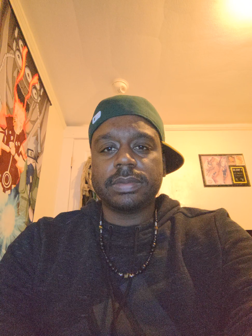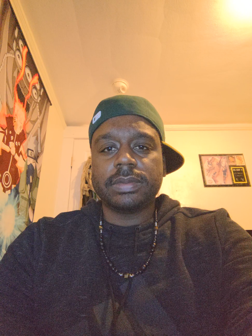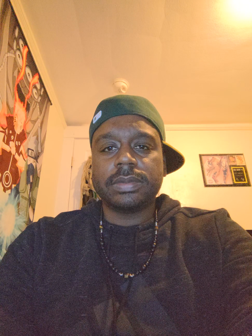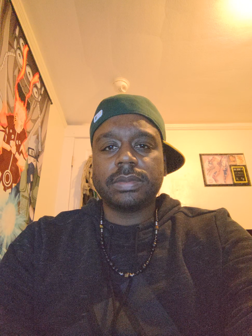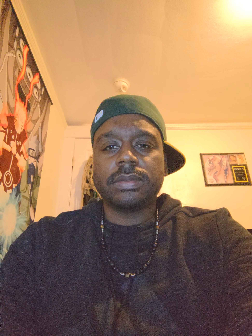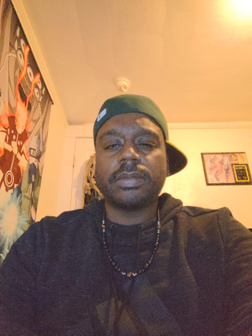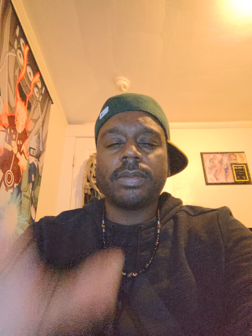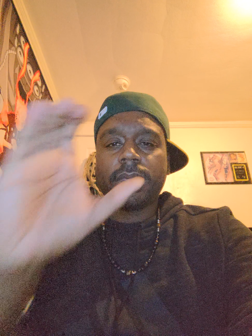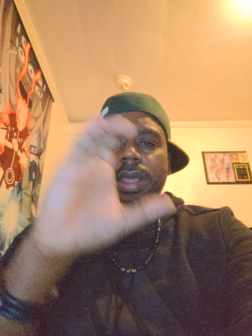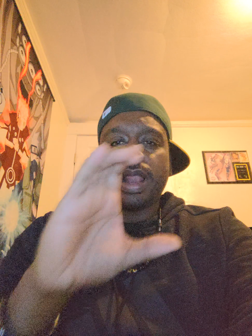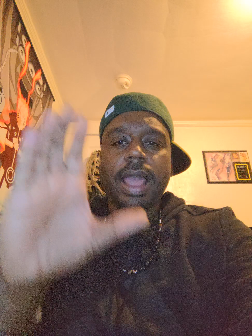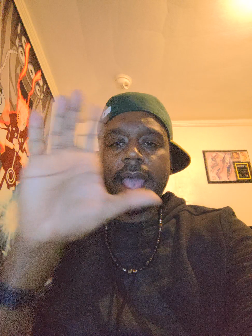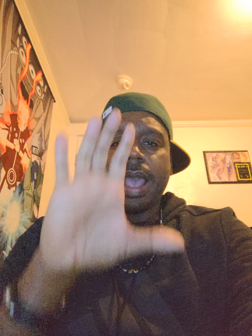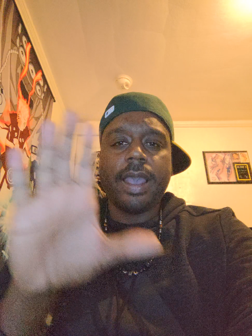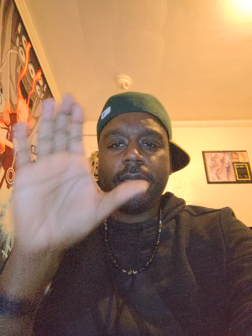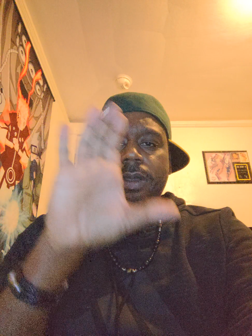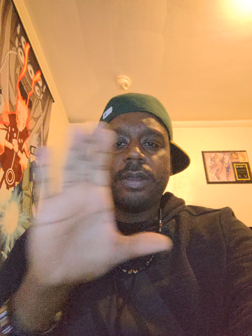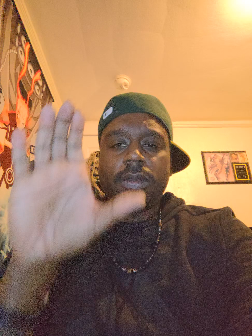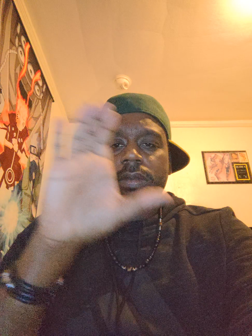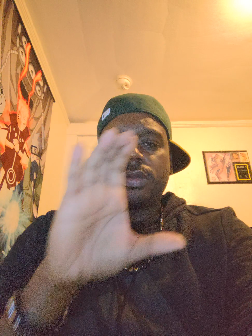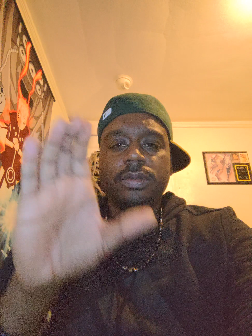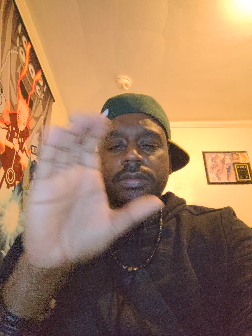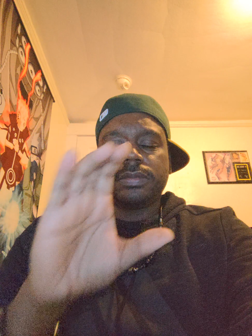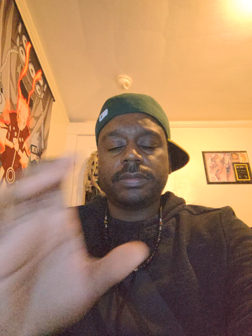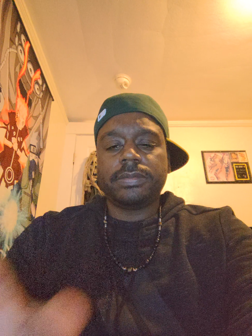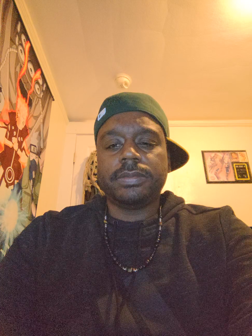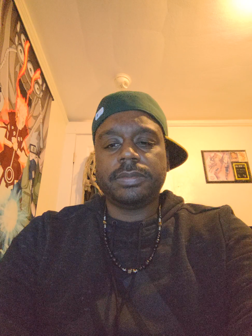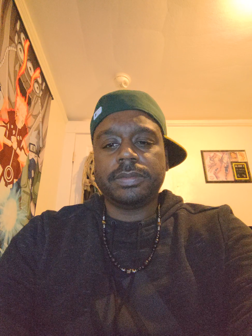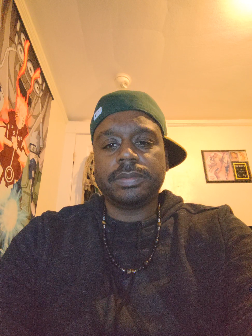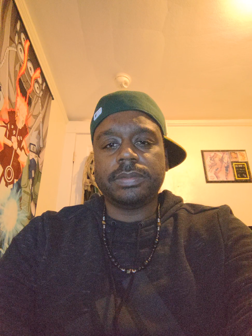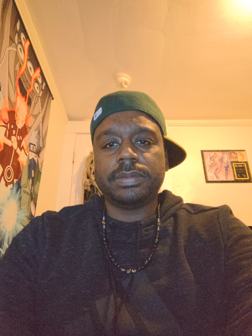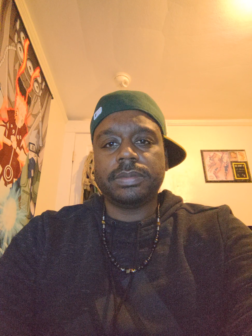cloud